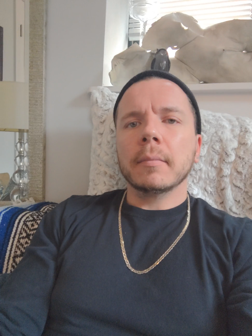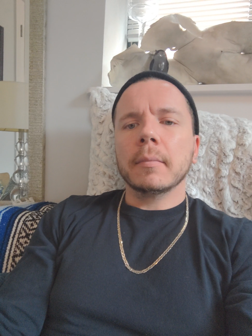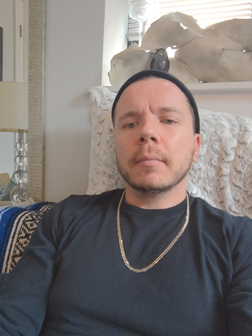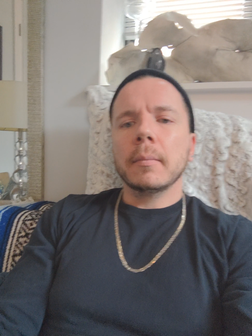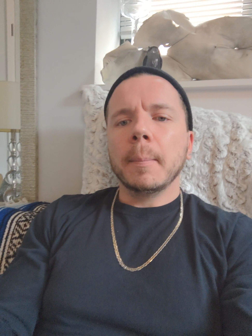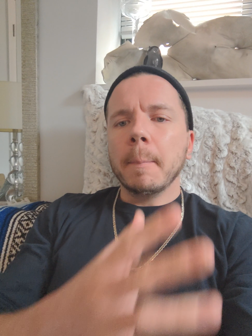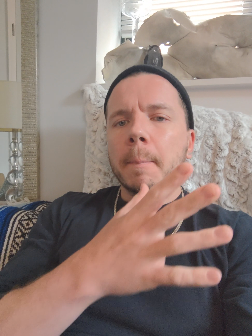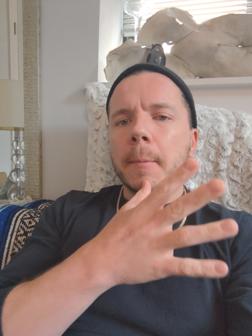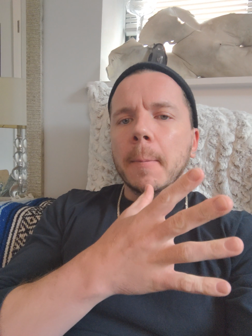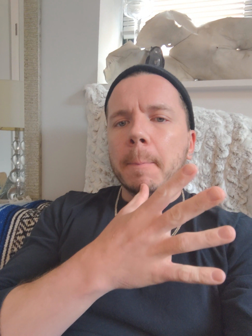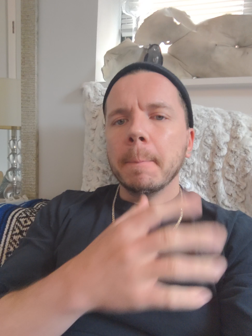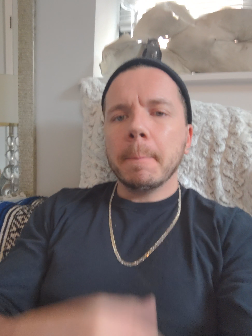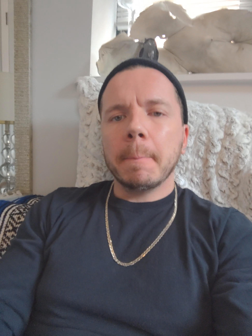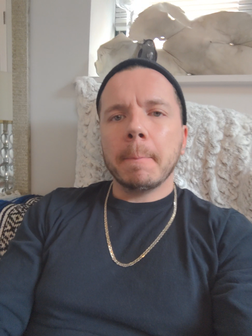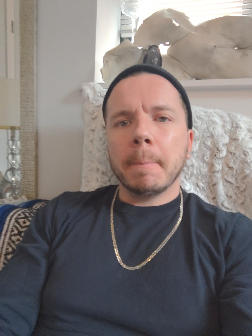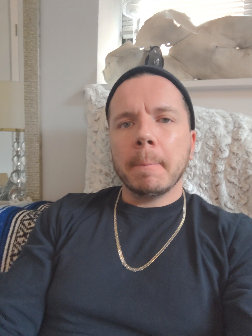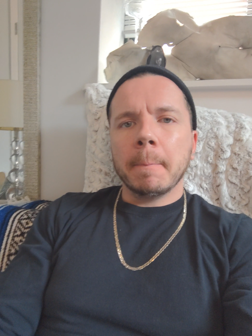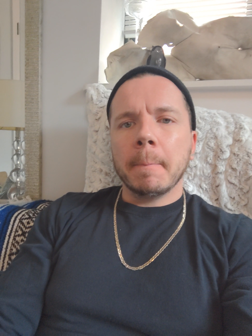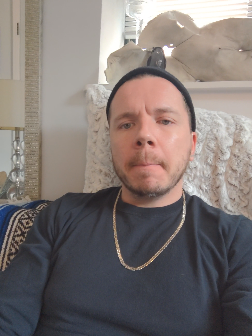mom